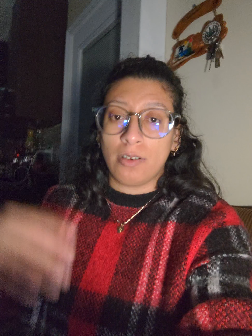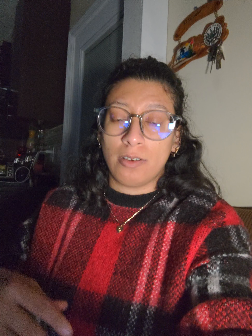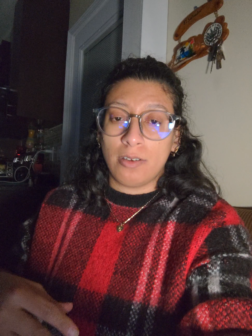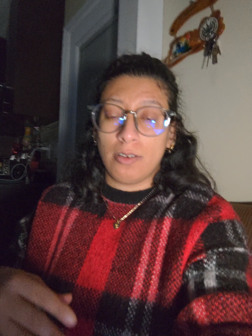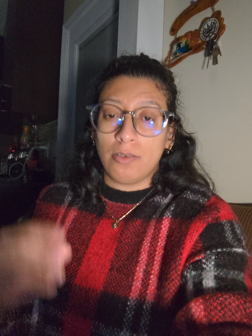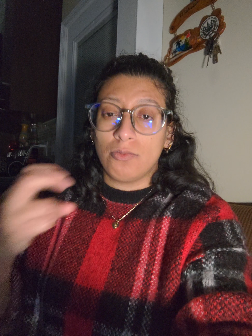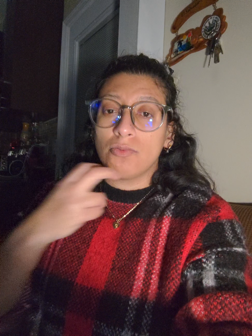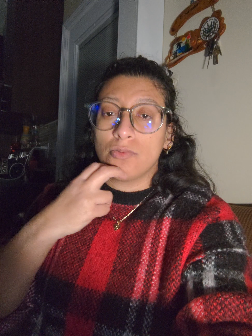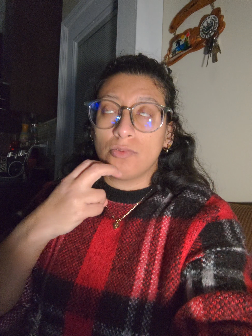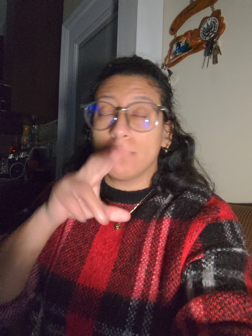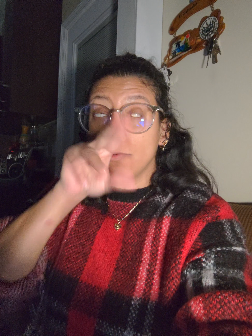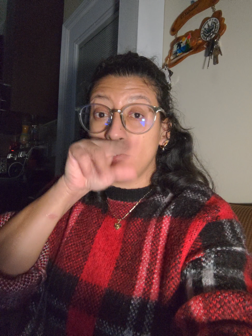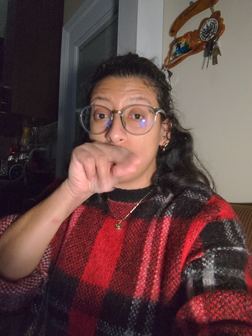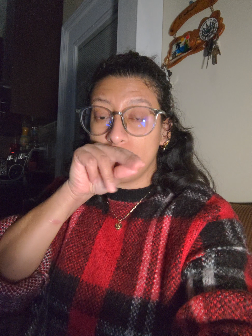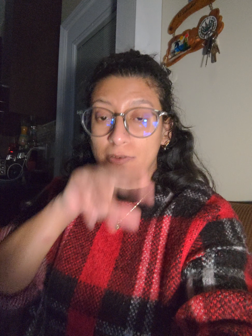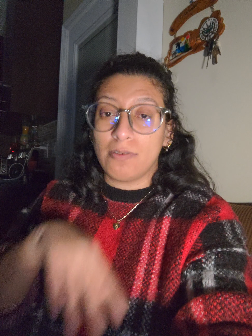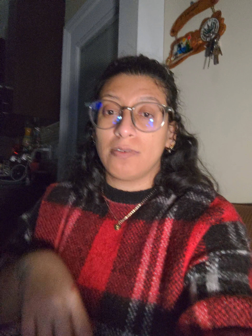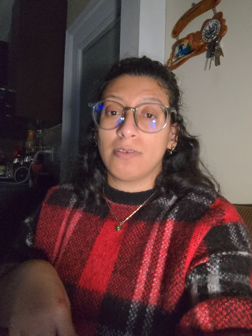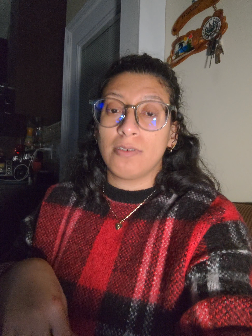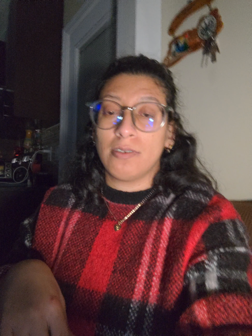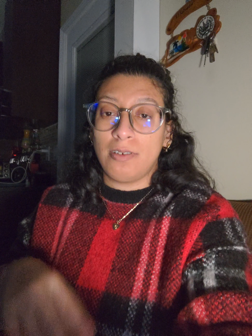goose